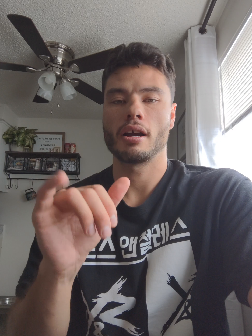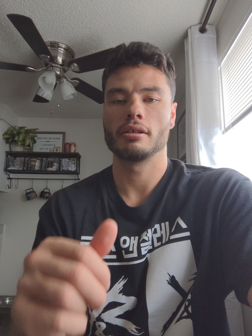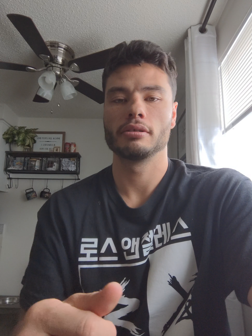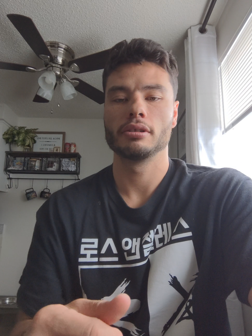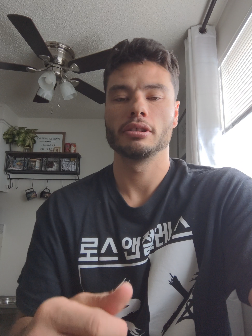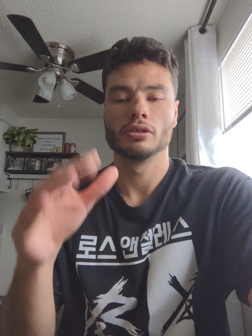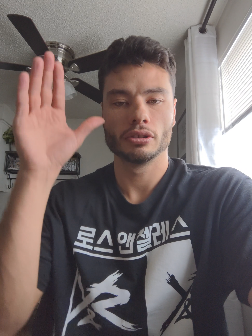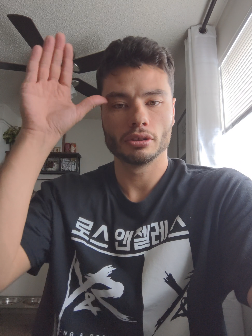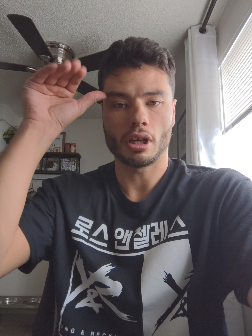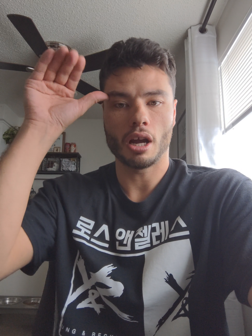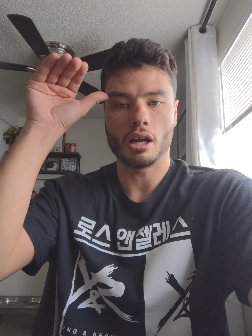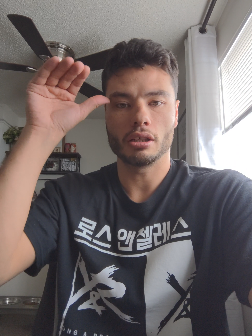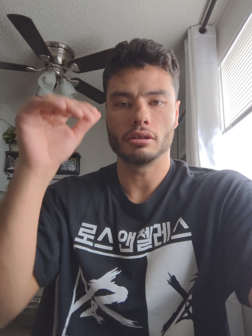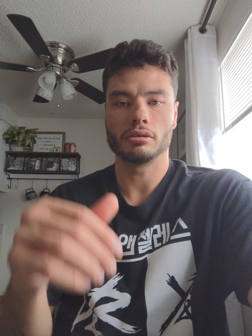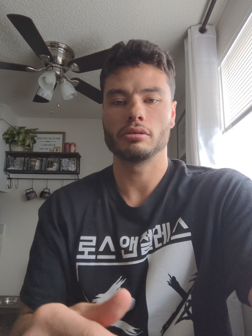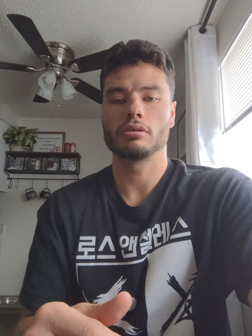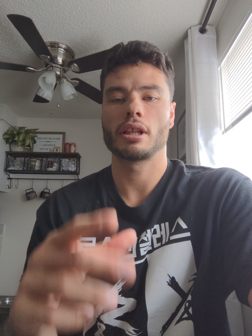donkey